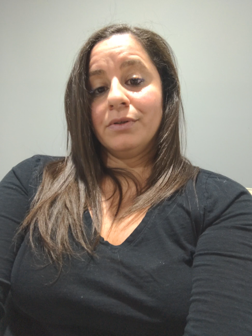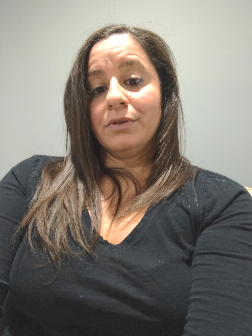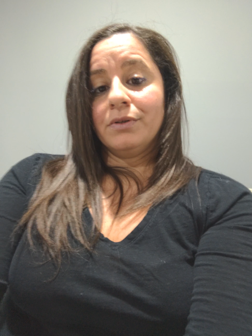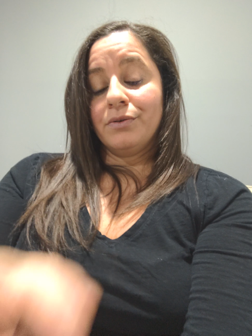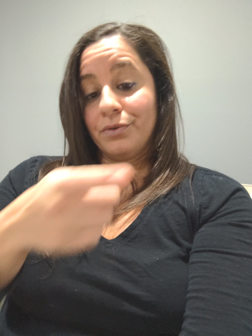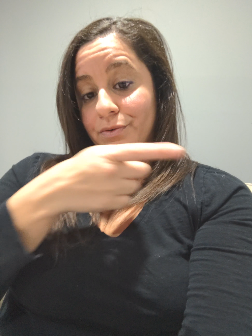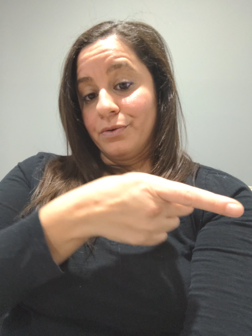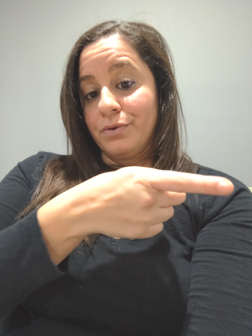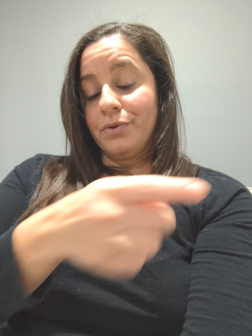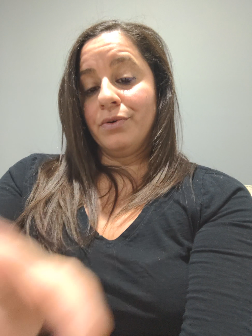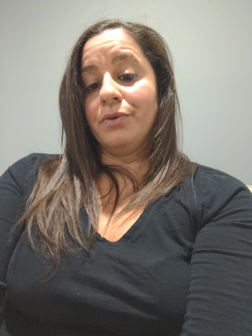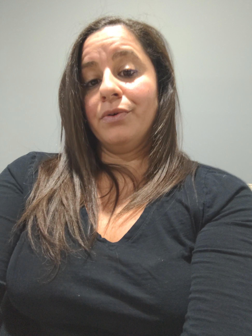there